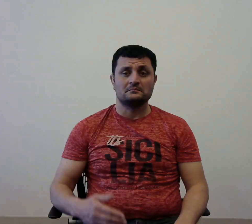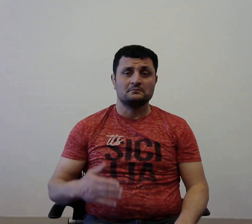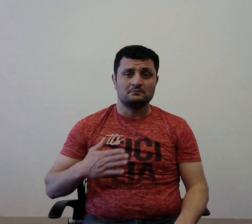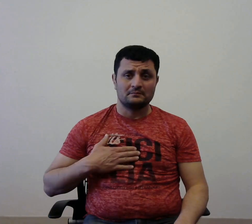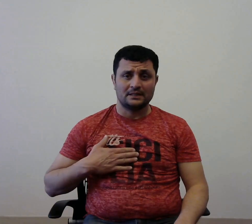mən